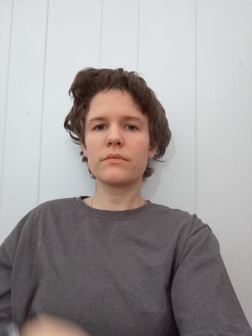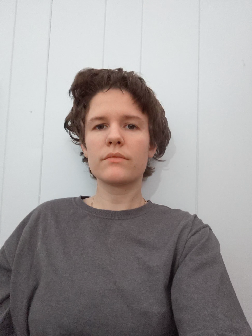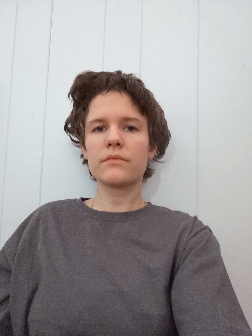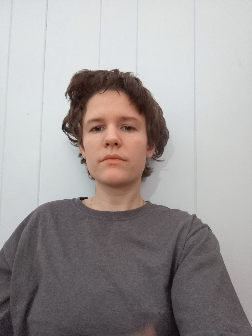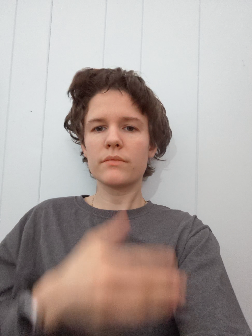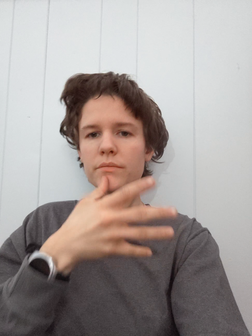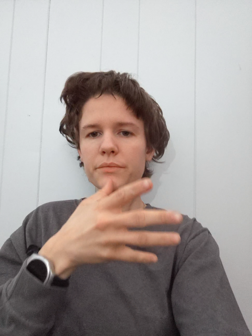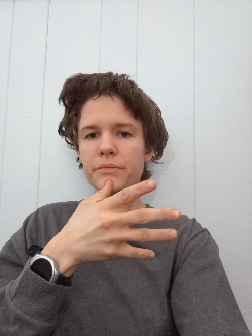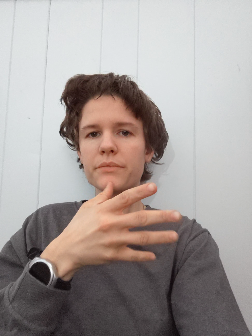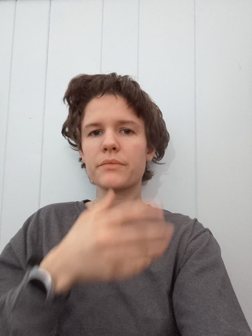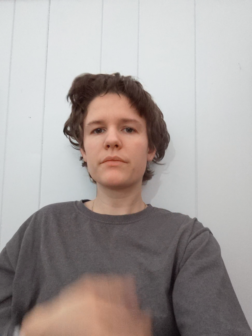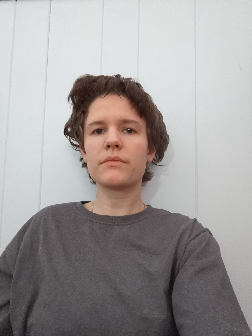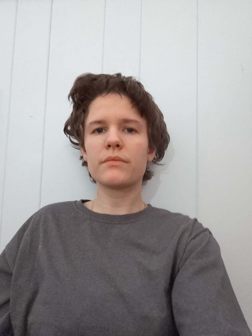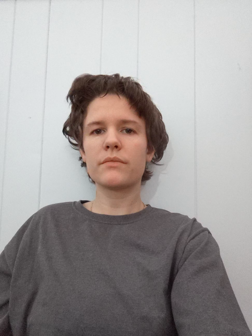mom